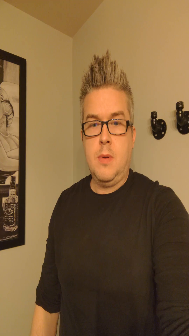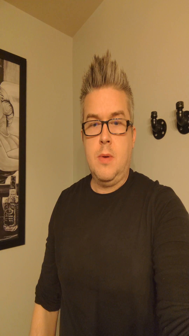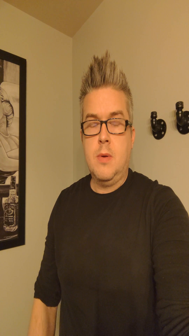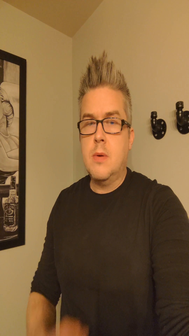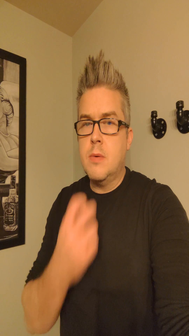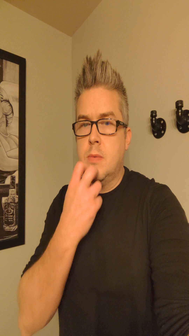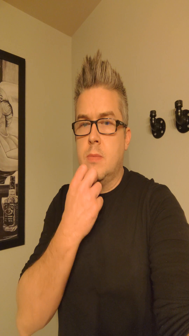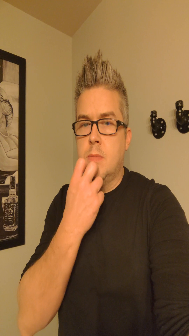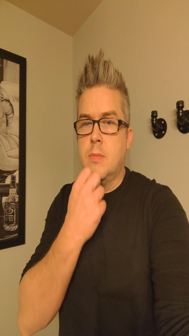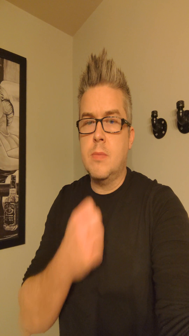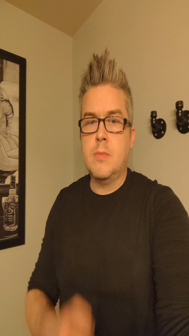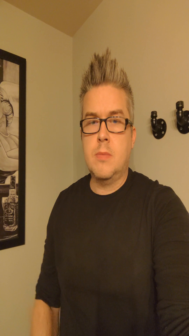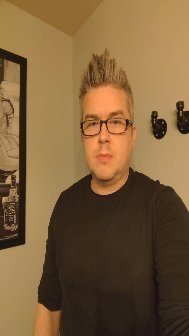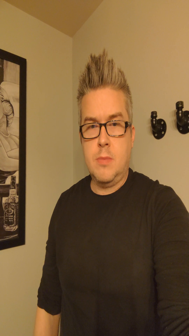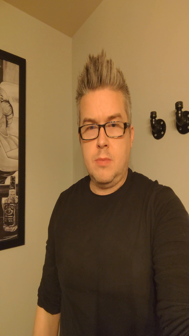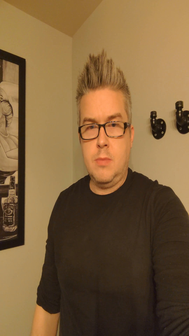underwear